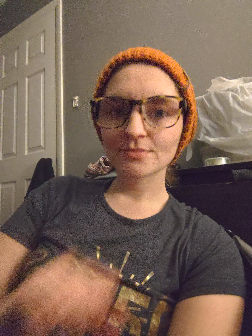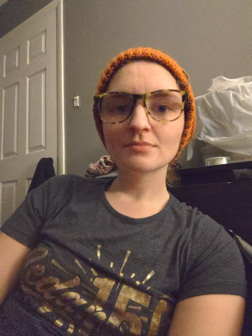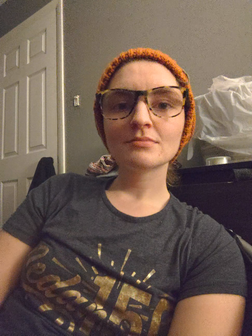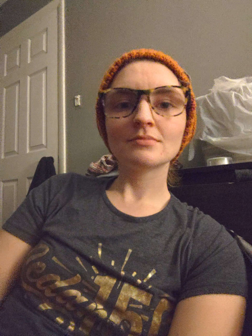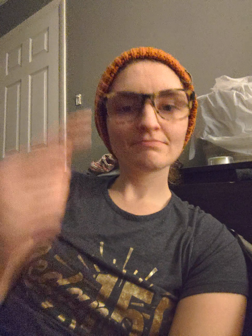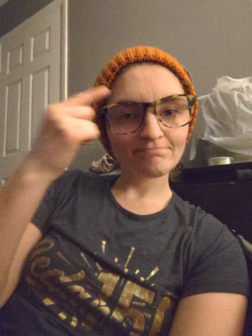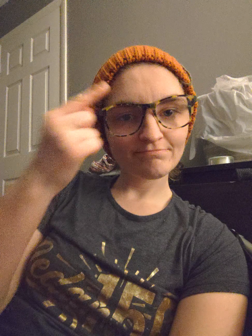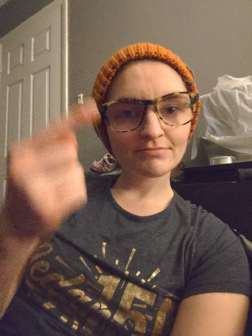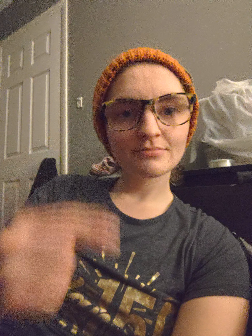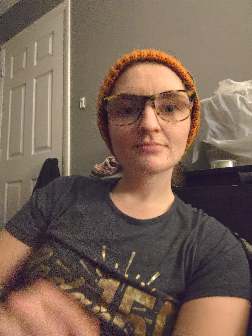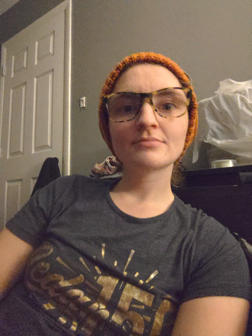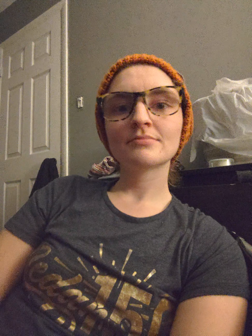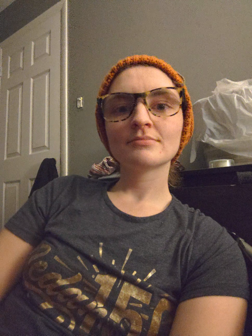penny